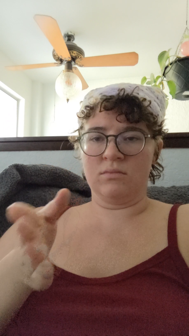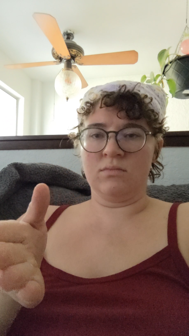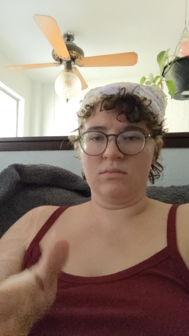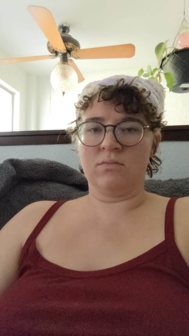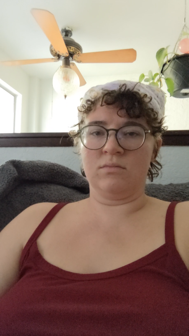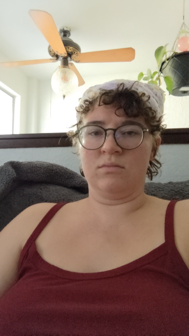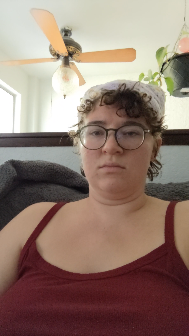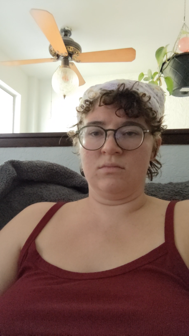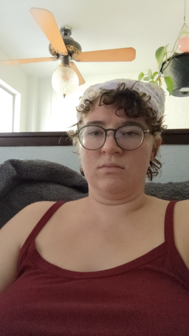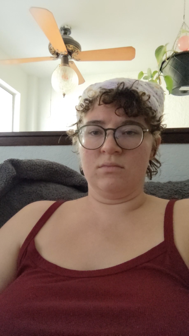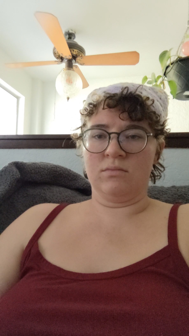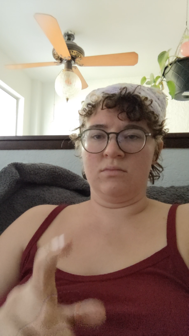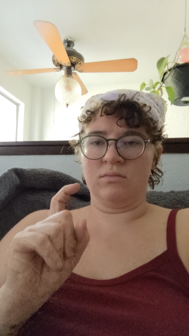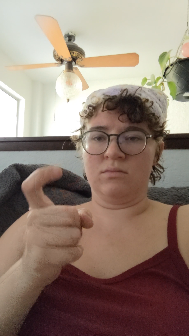present